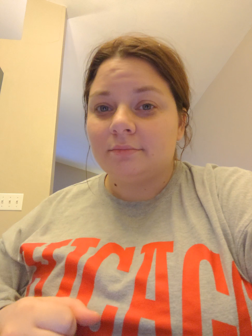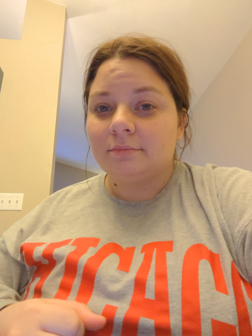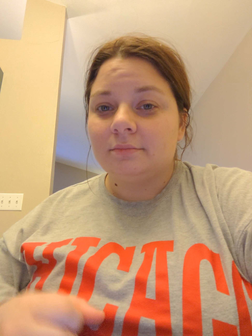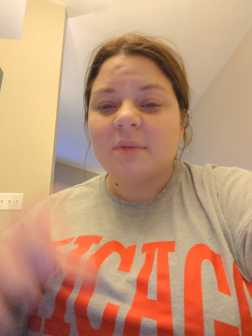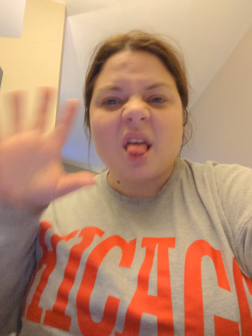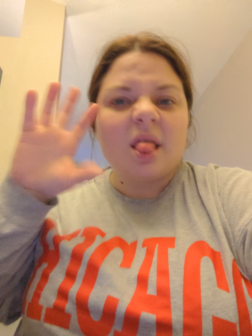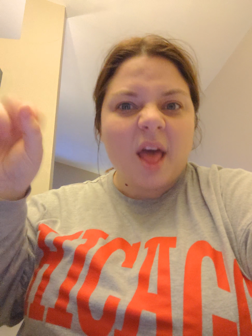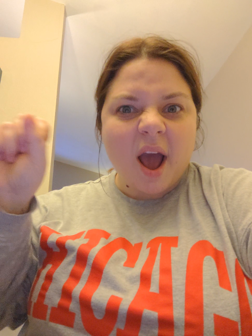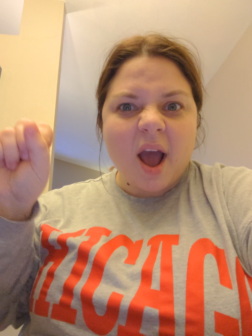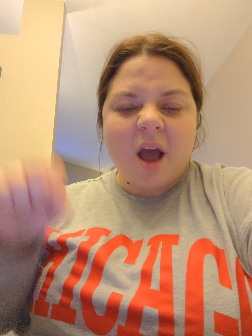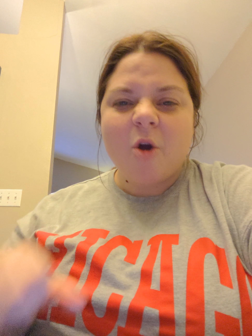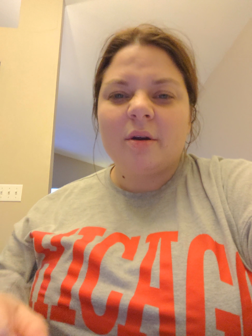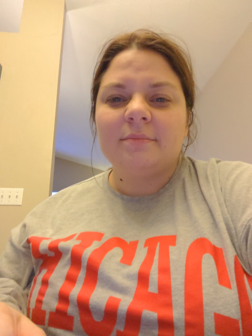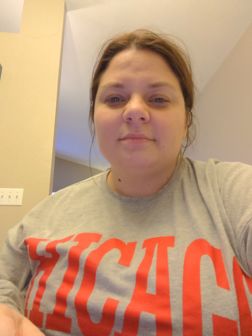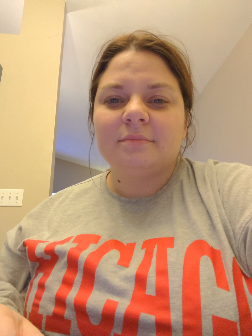loud